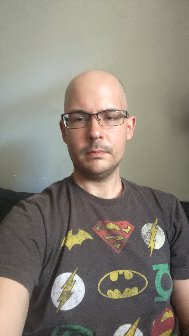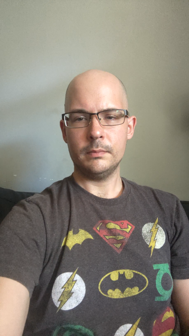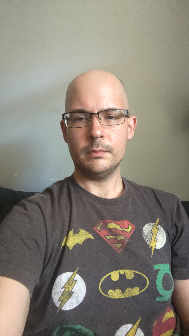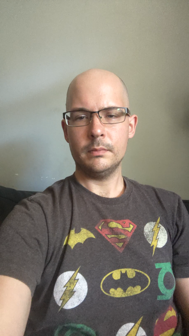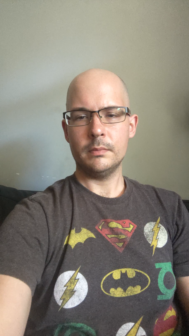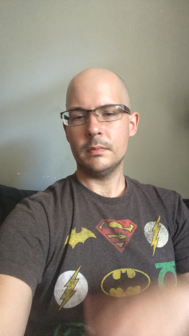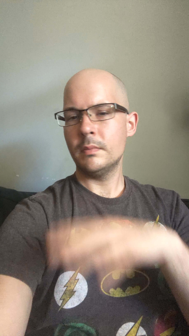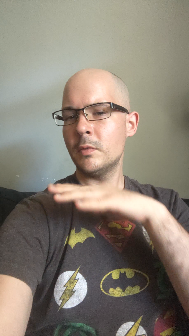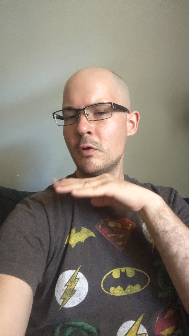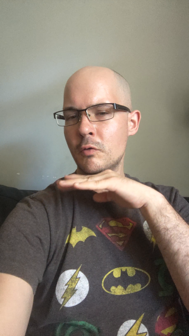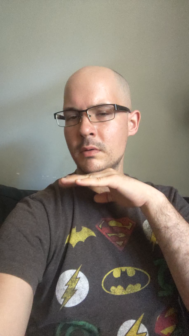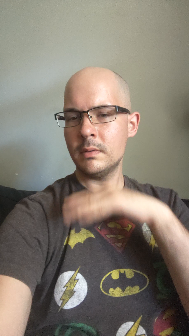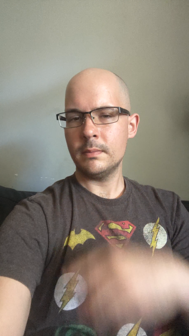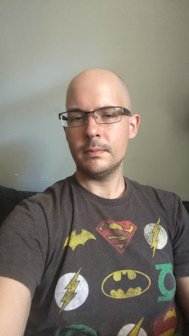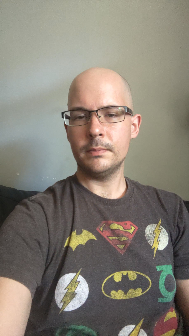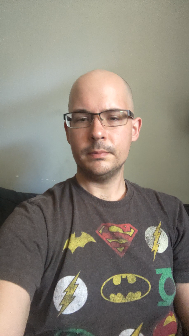naughty